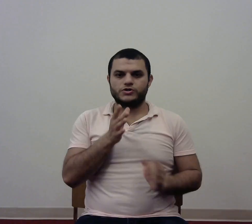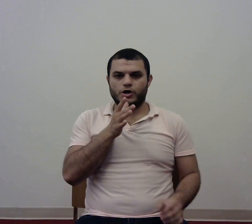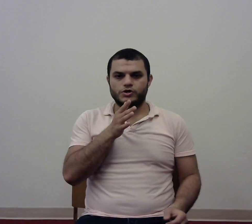yaş